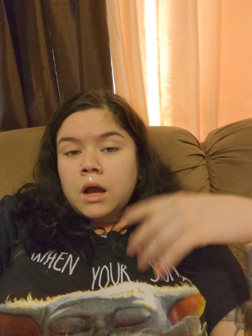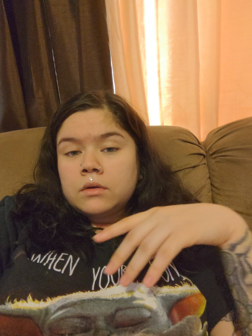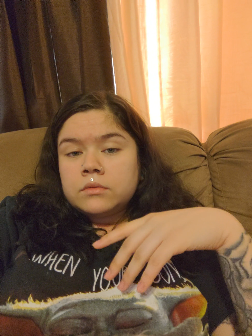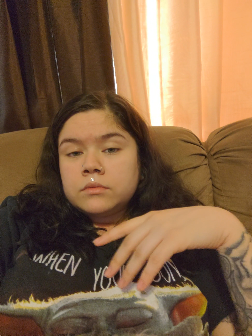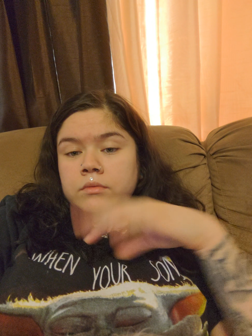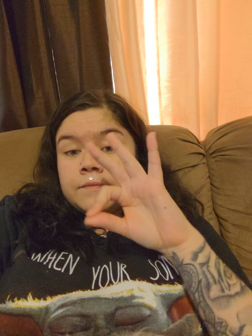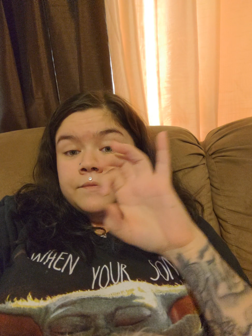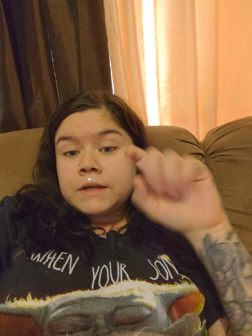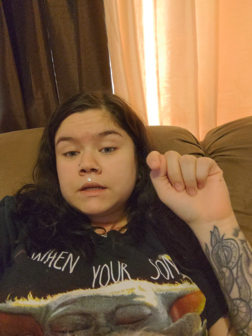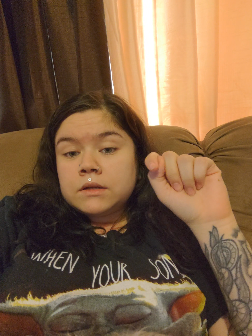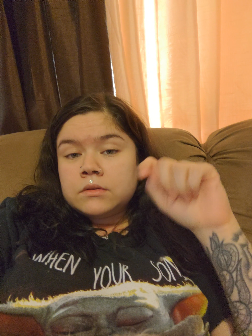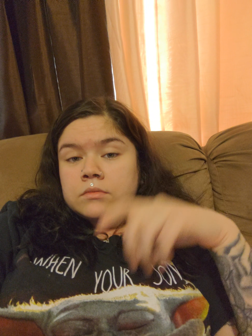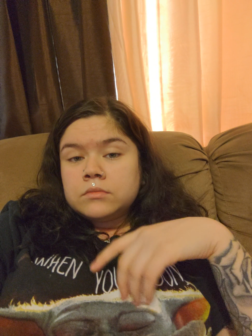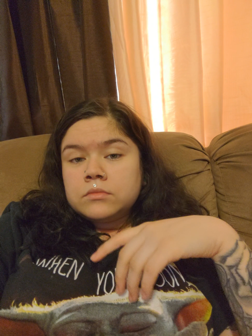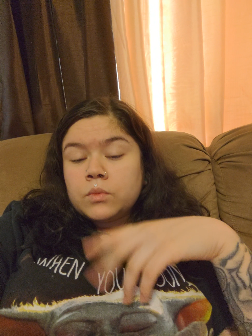feet